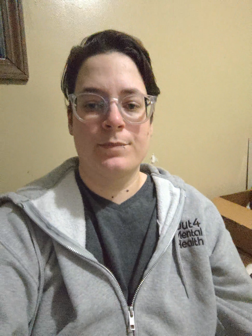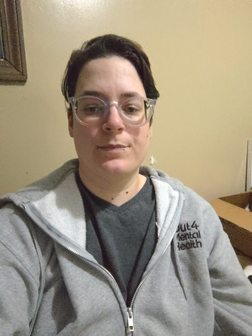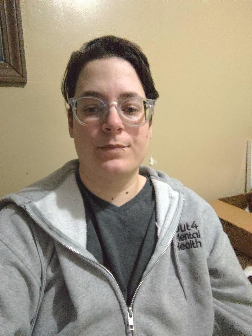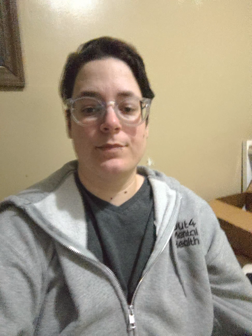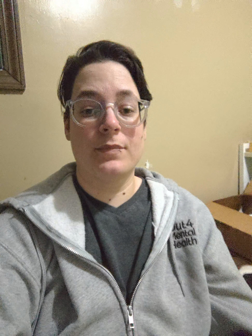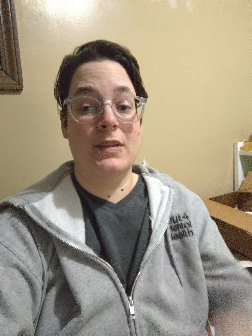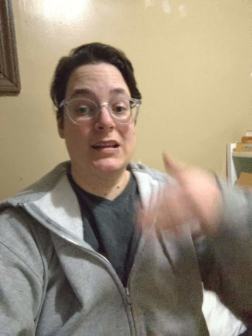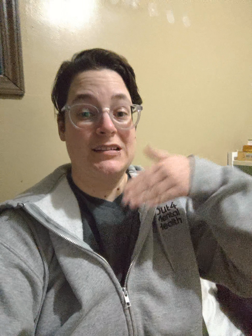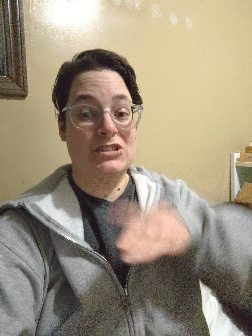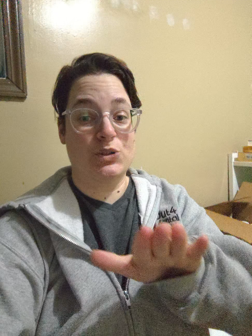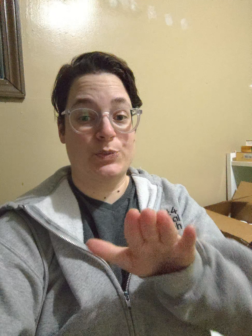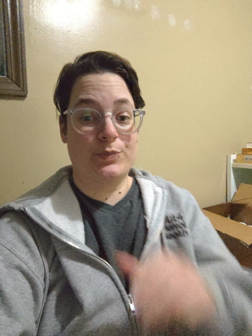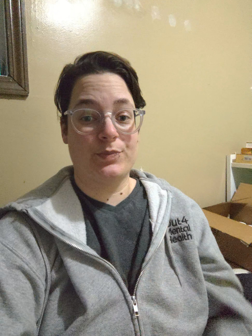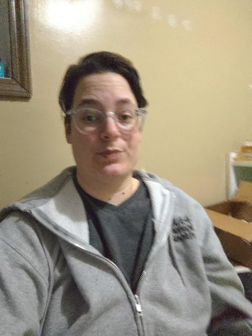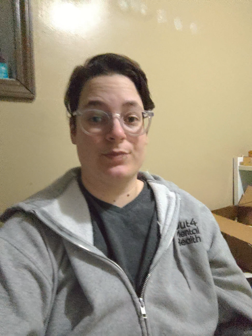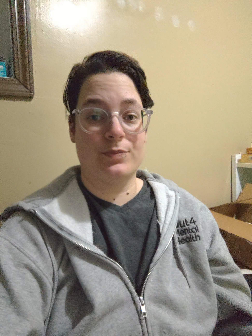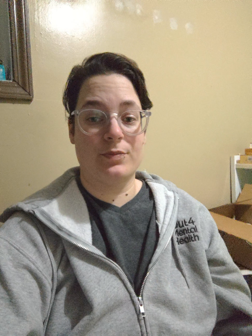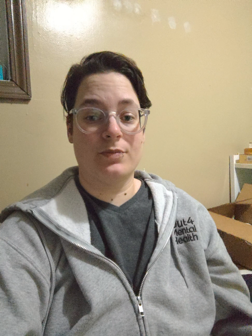into